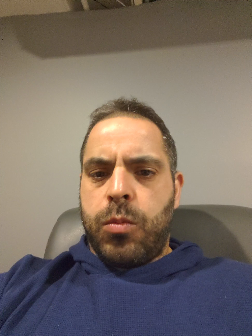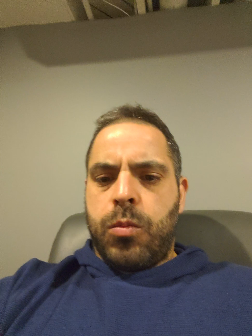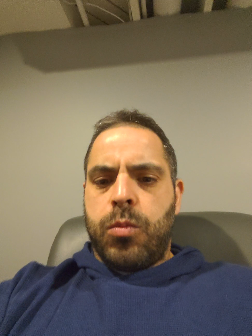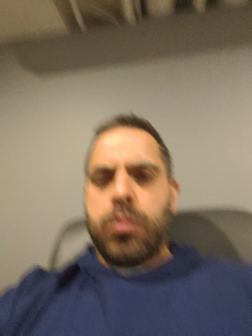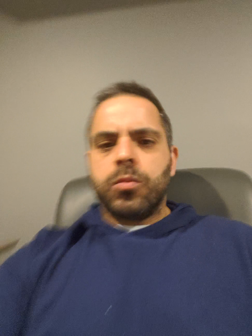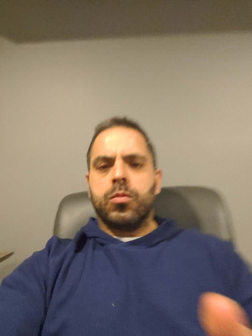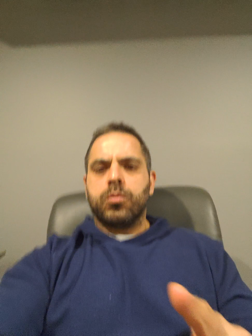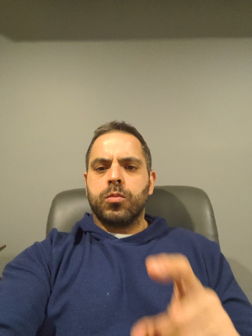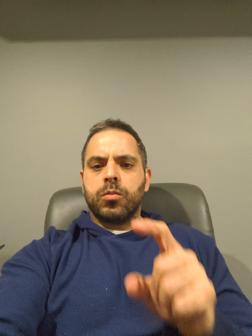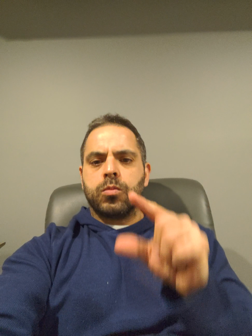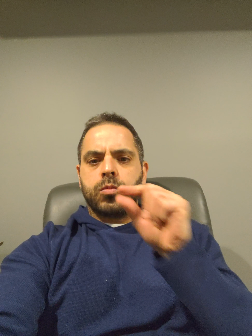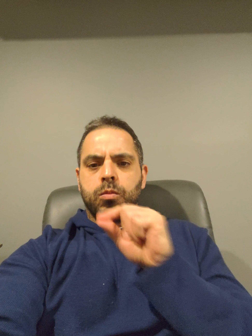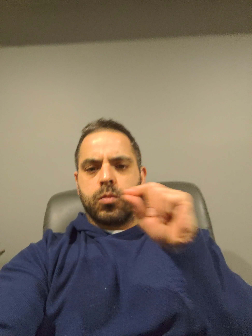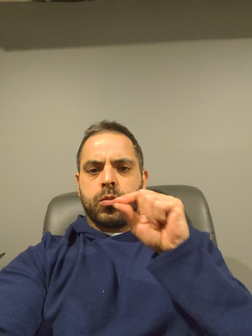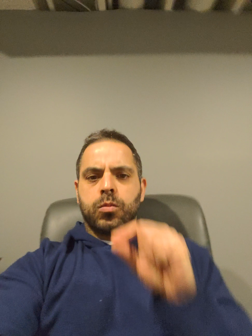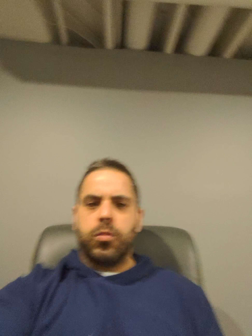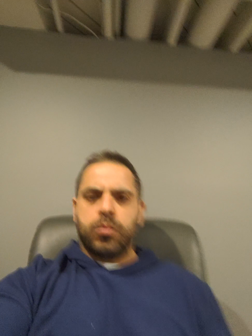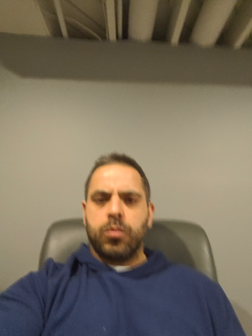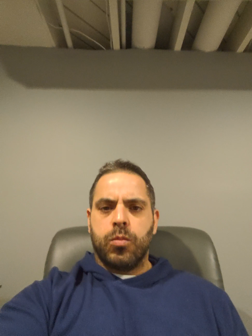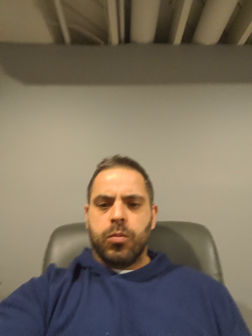pencil